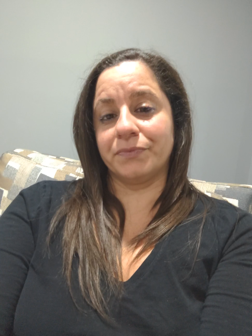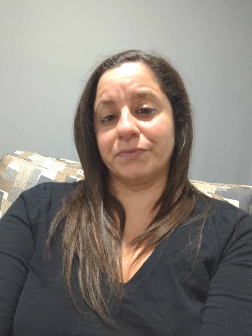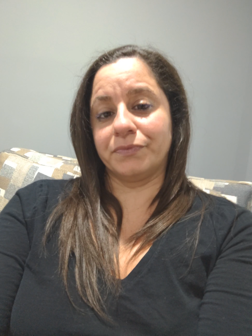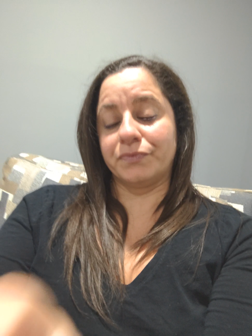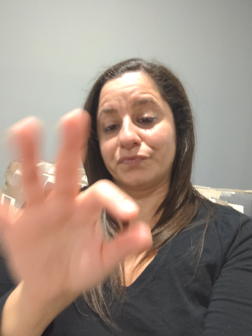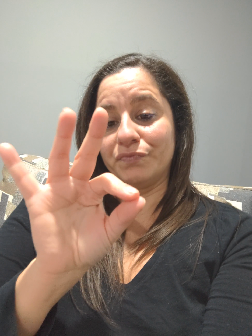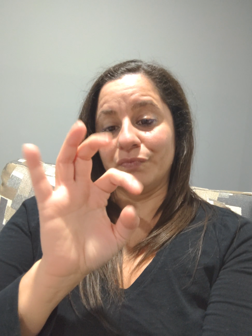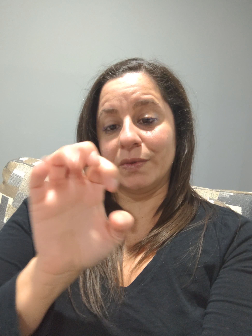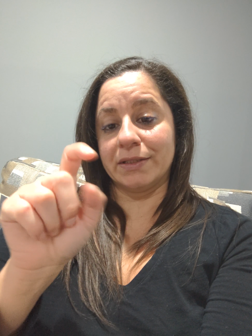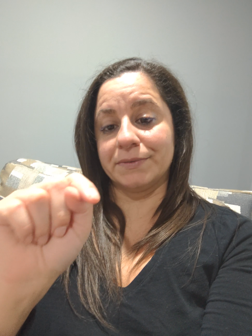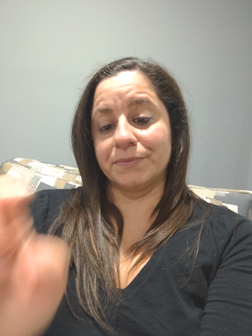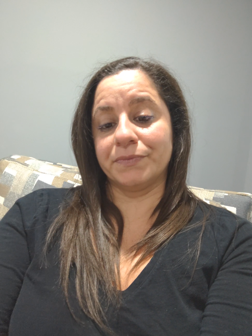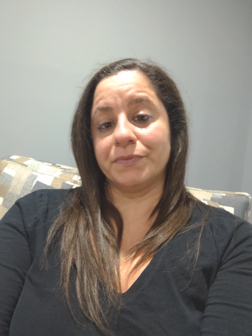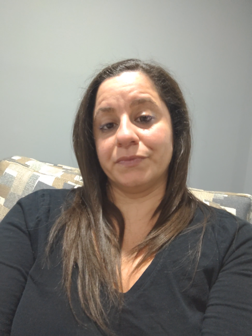feet